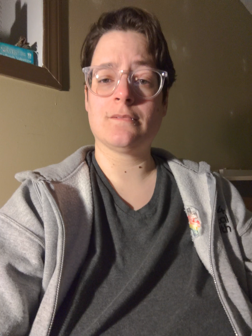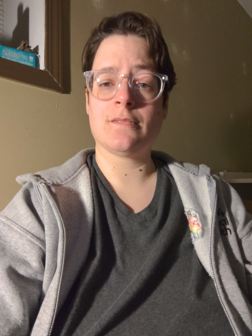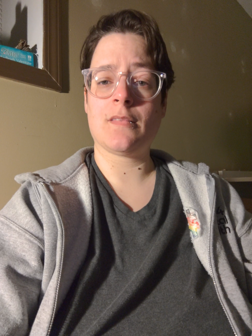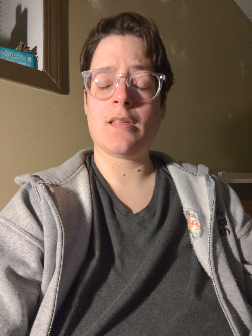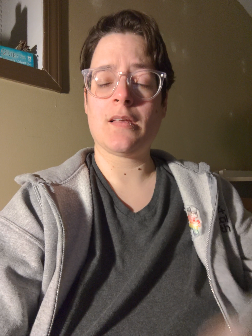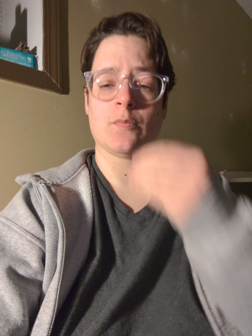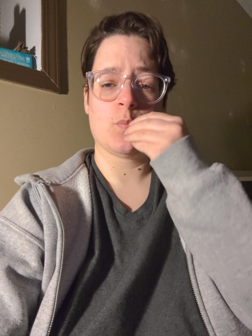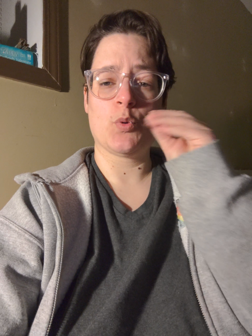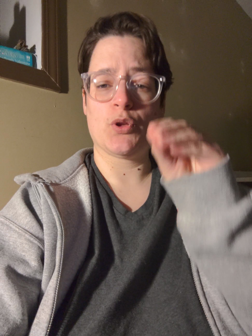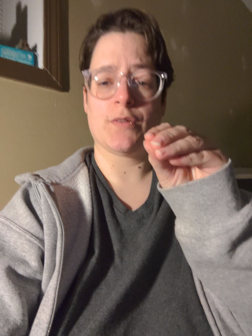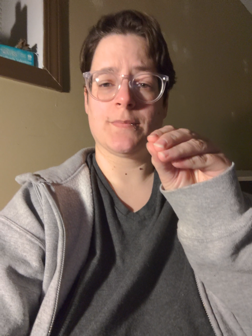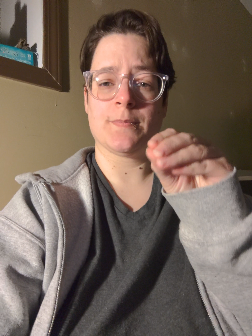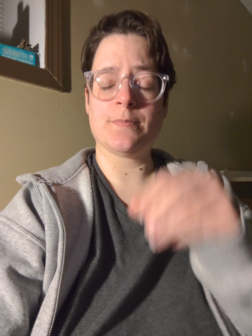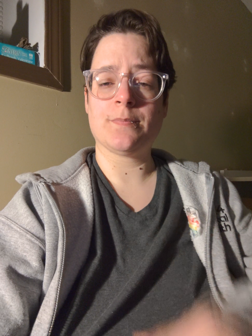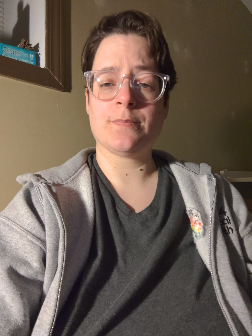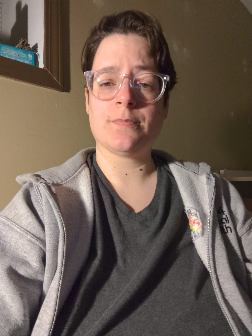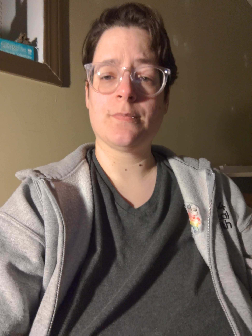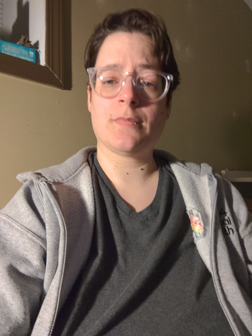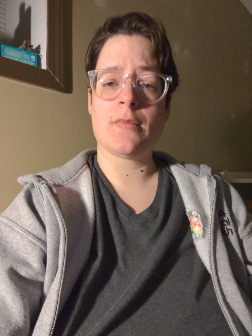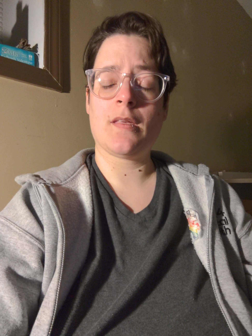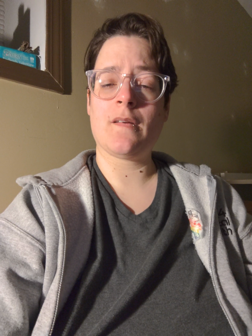kiss